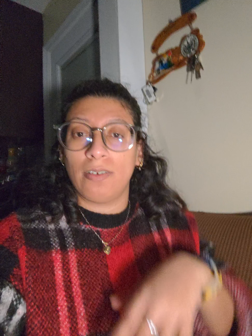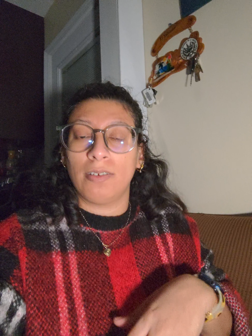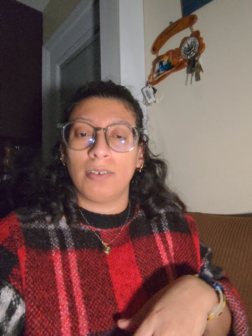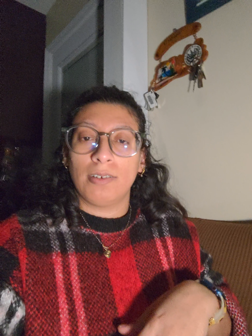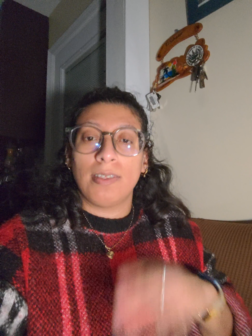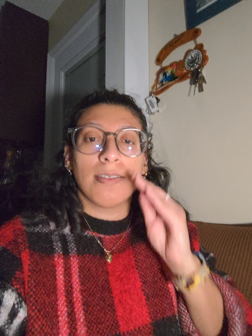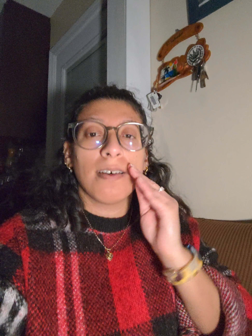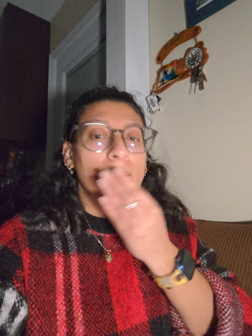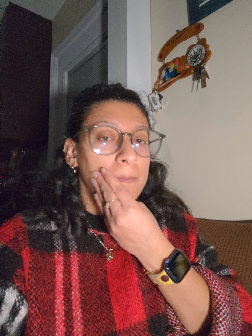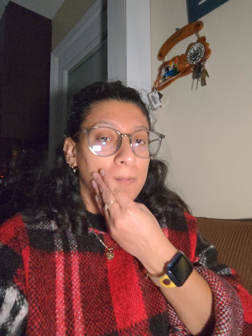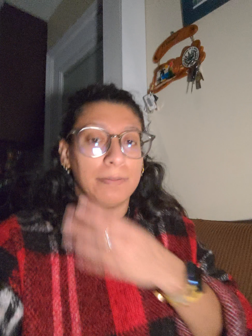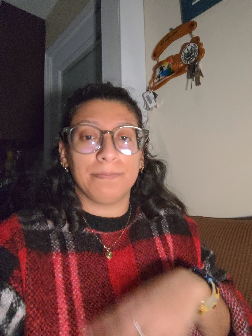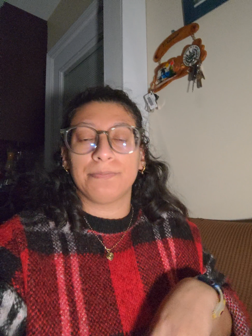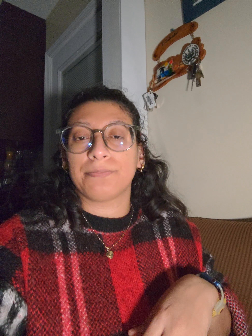napkin